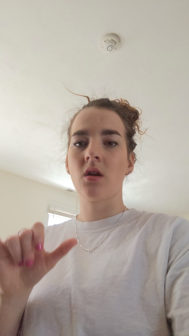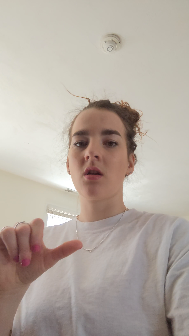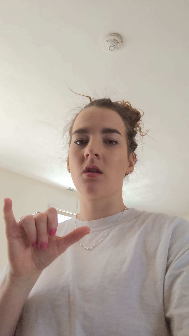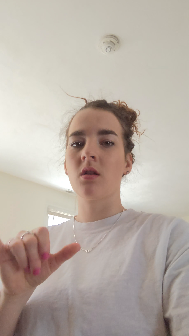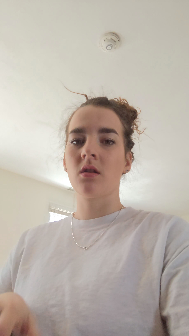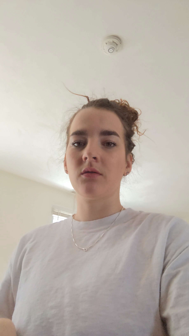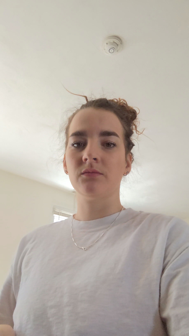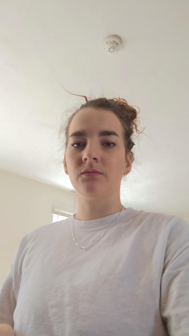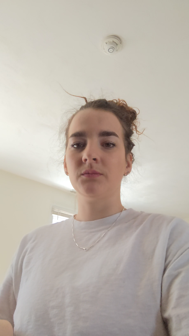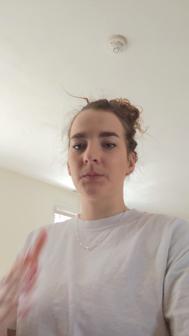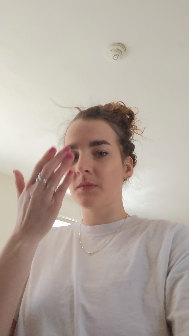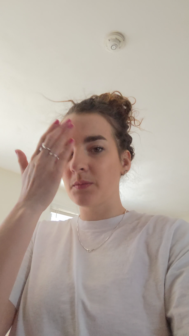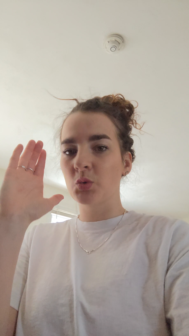peekaboo